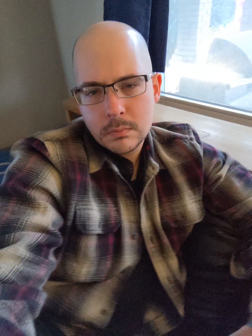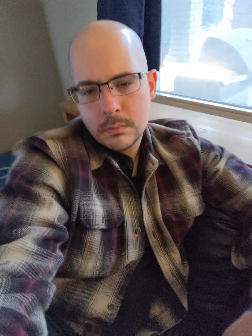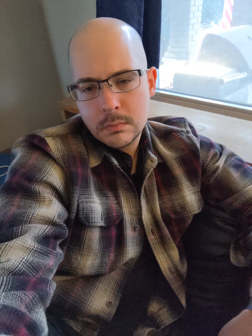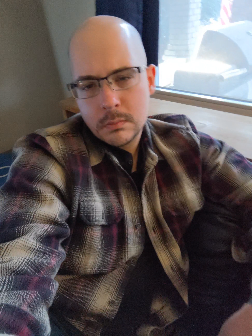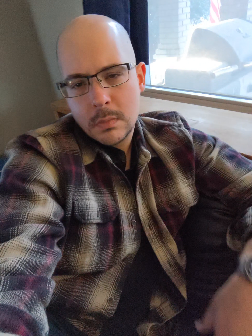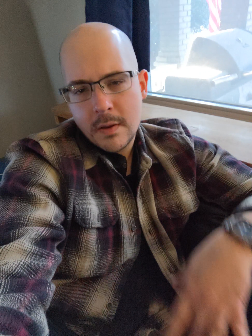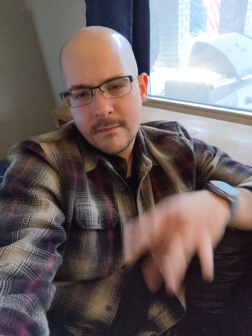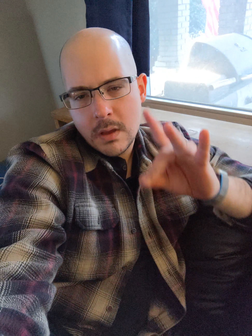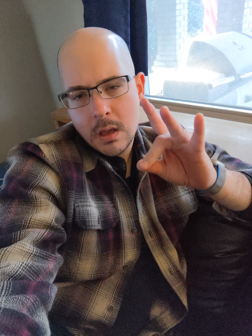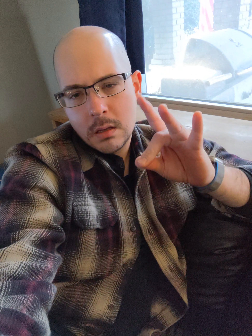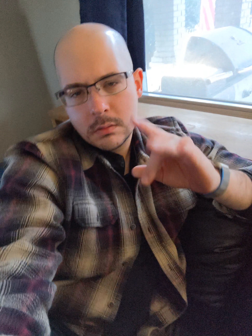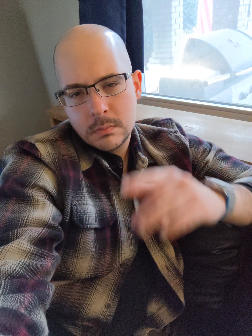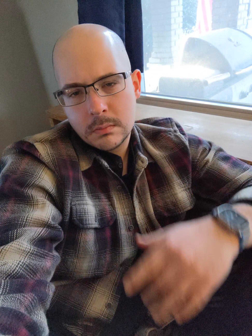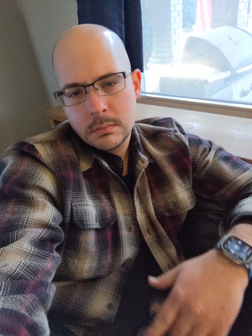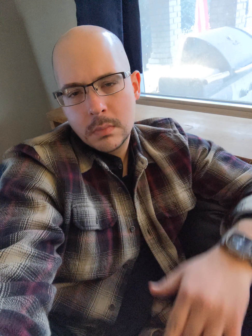find